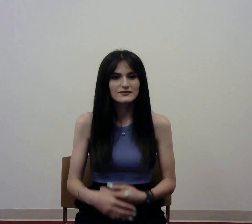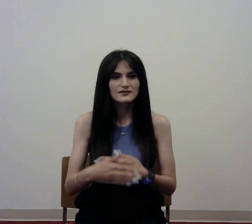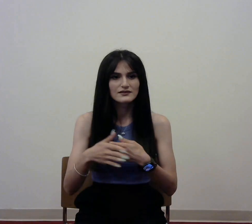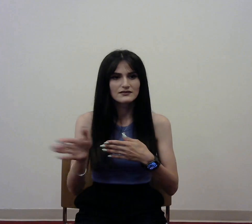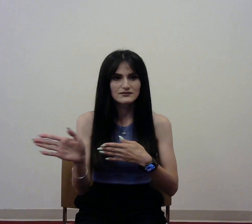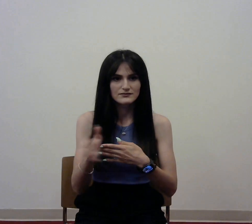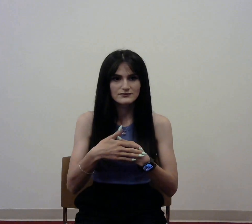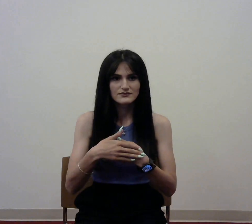qapı